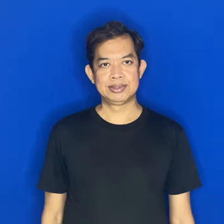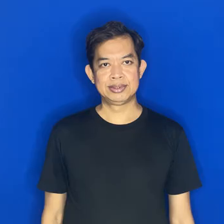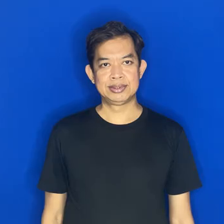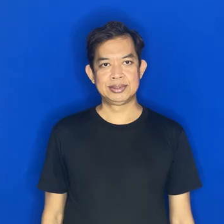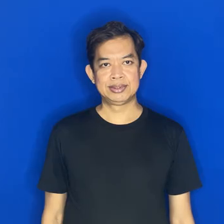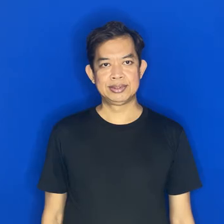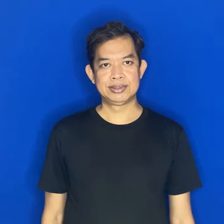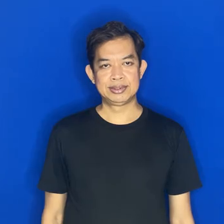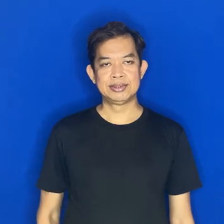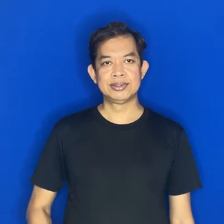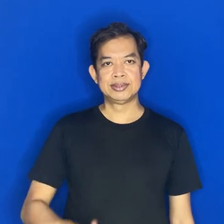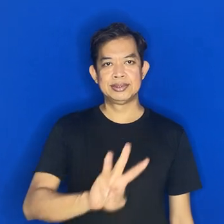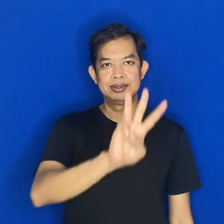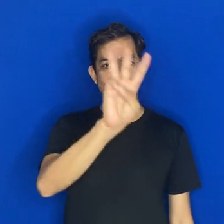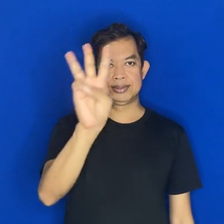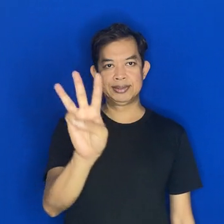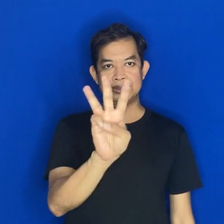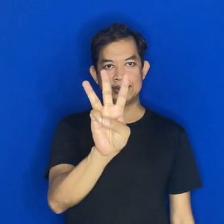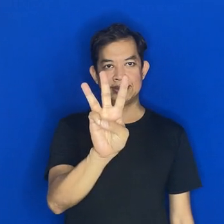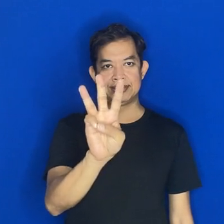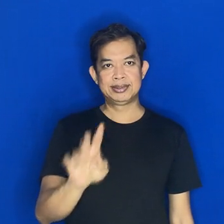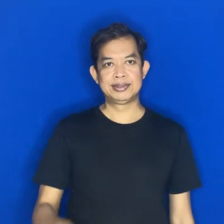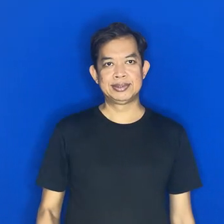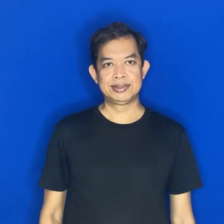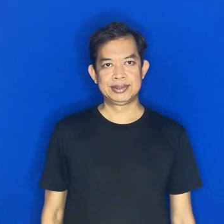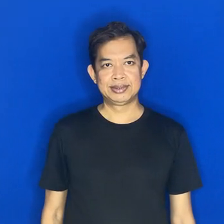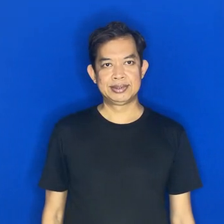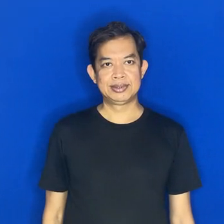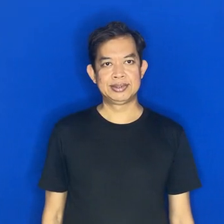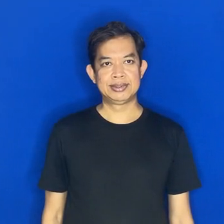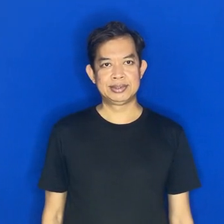wednesday